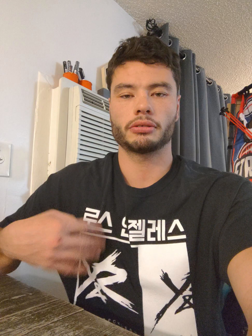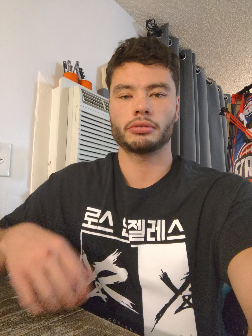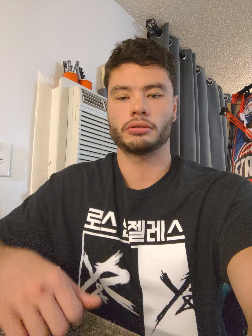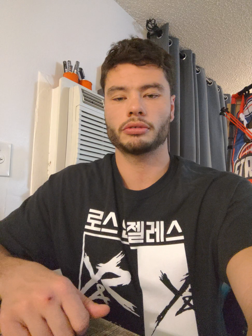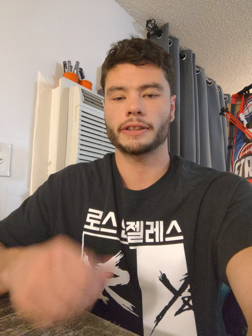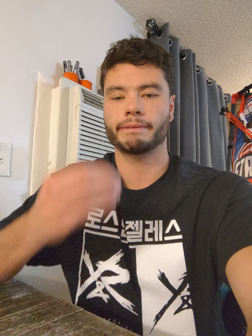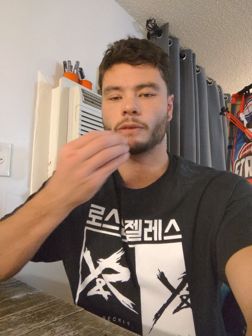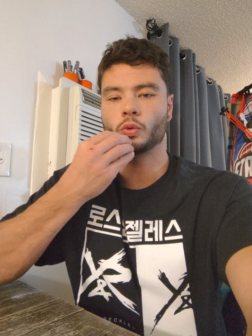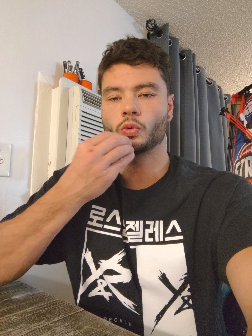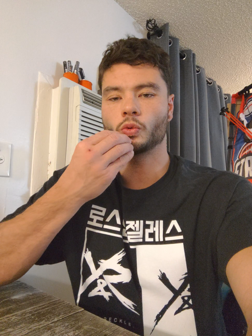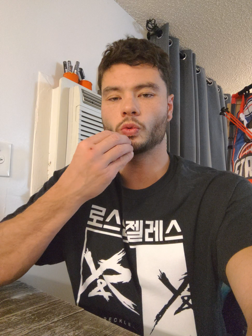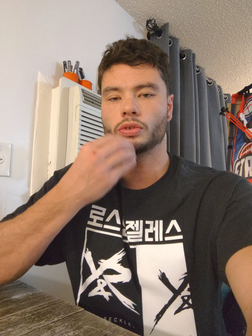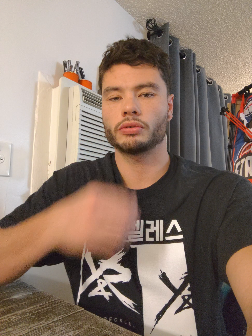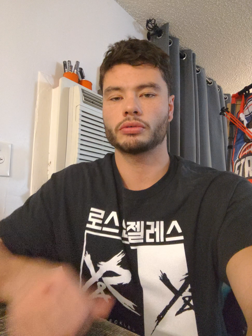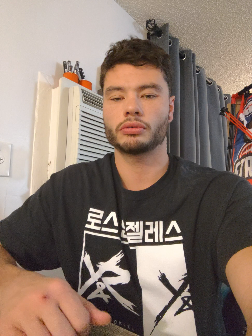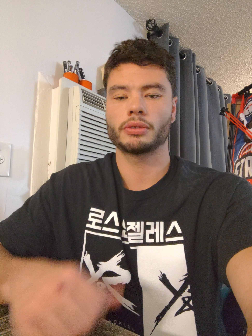food